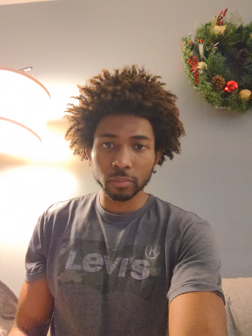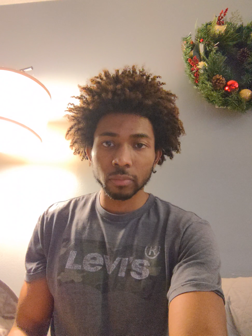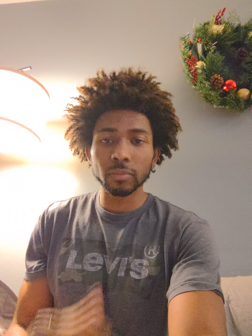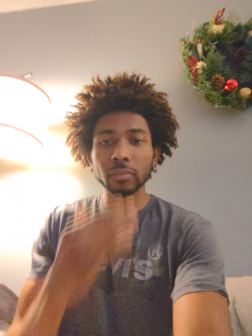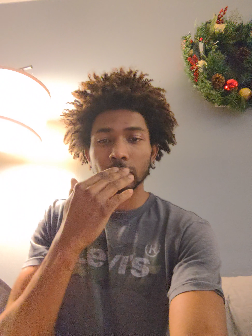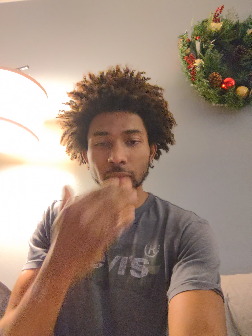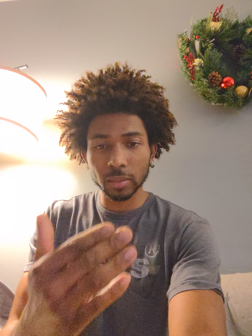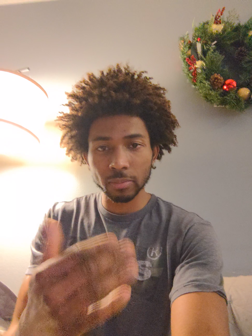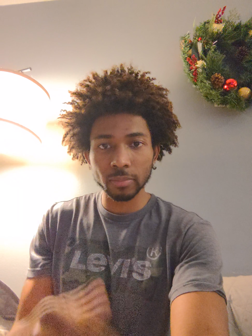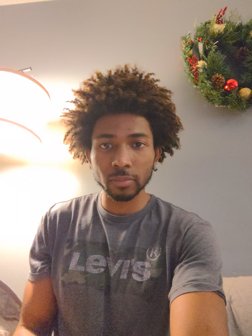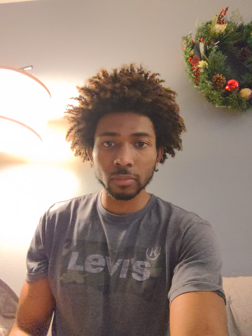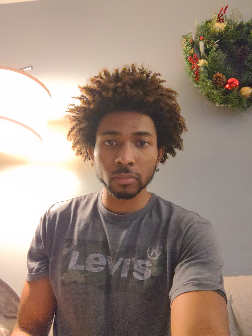thank you